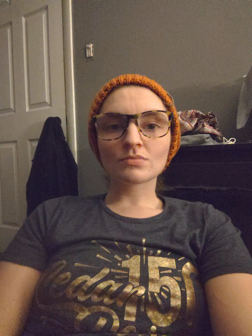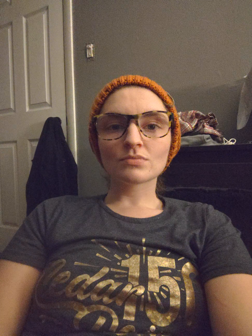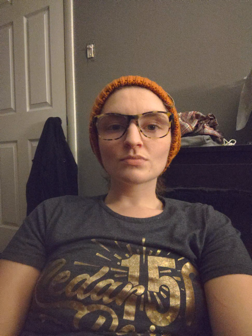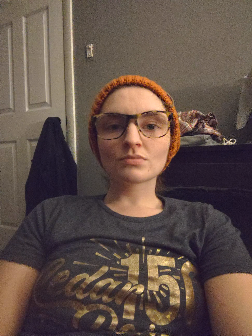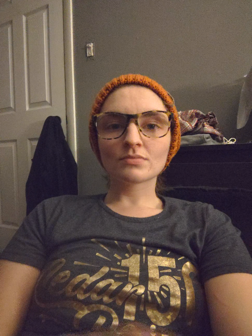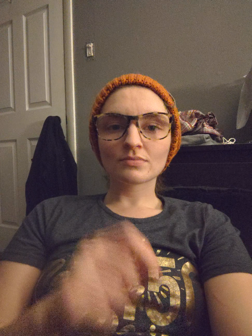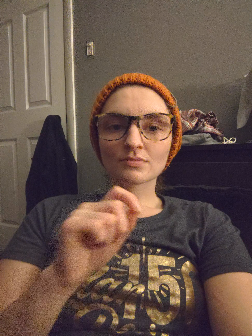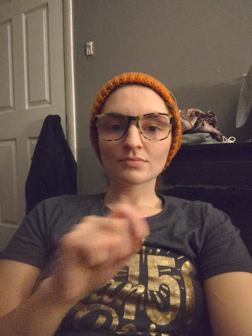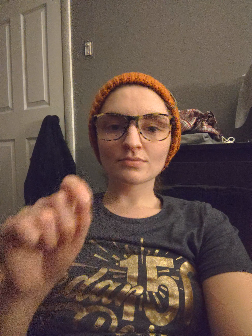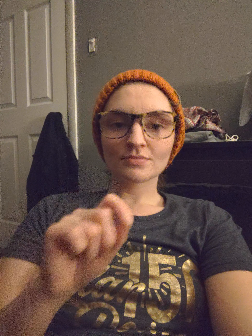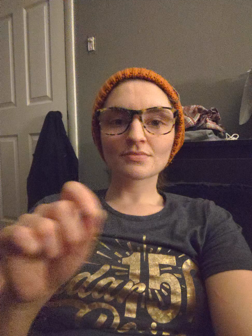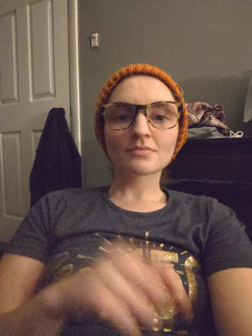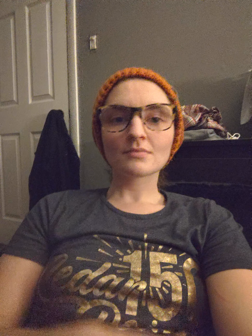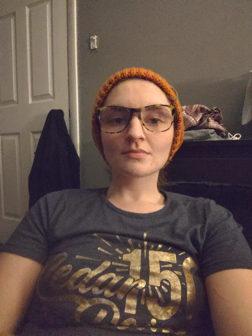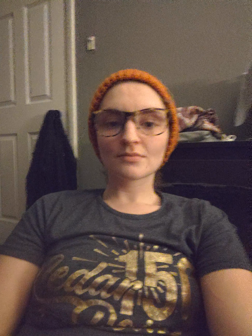pencil